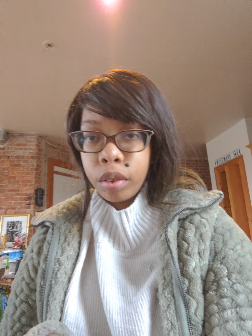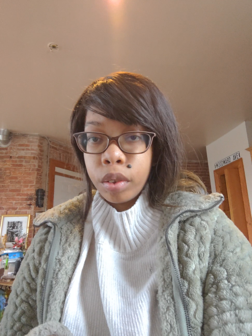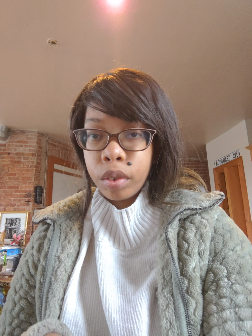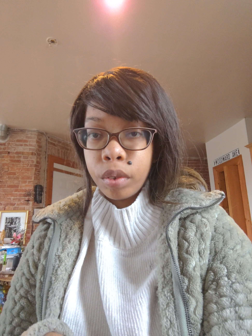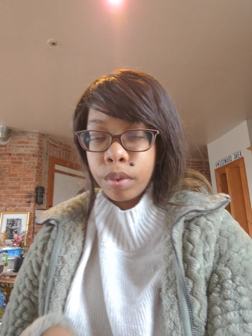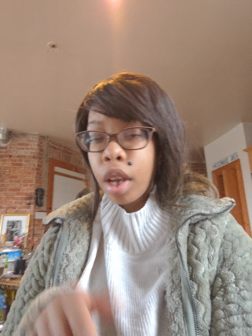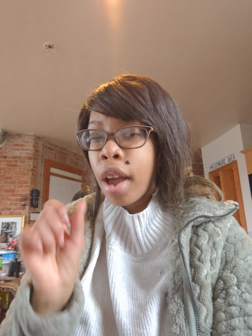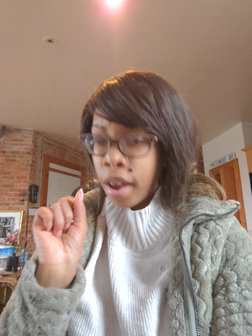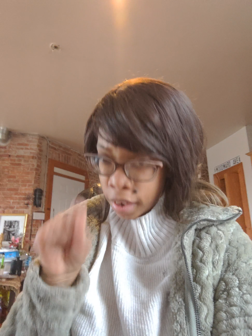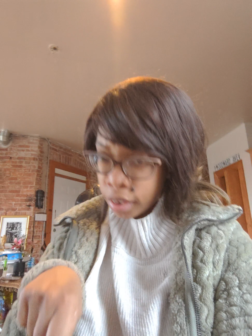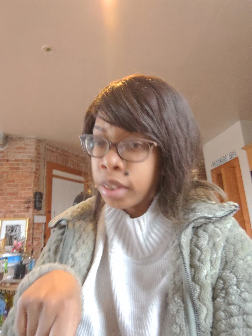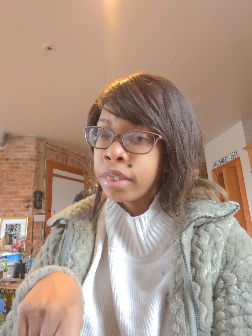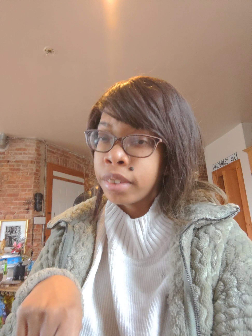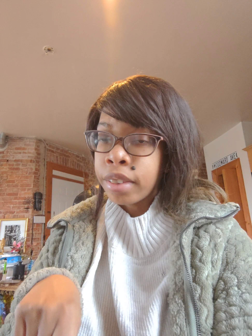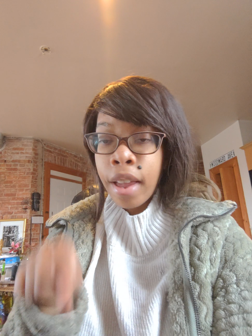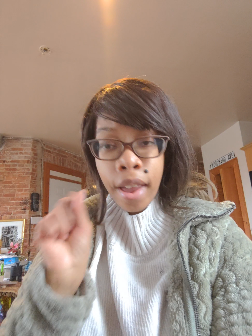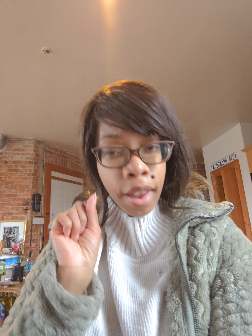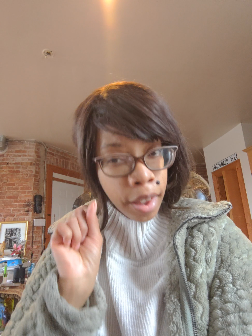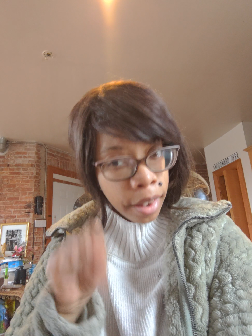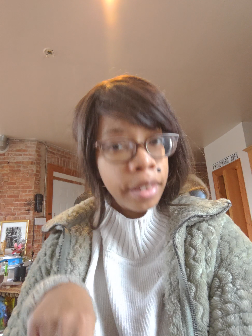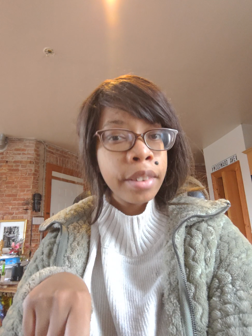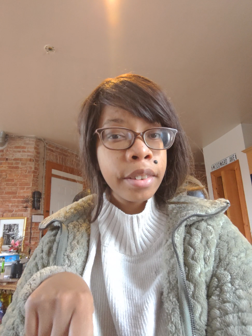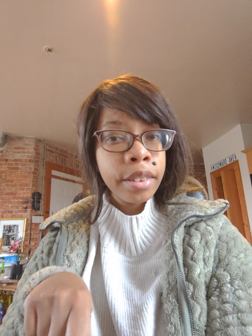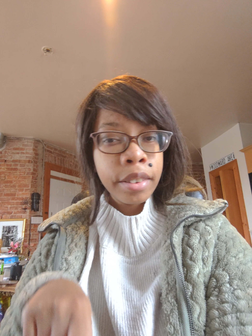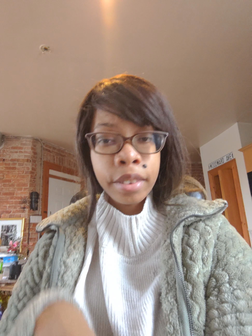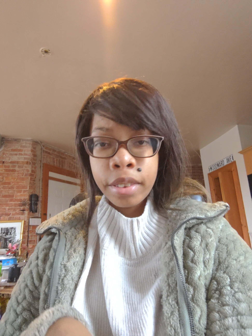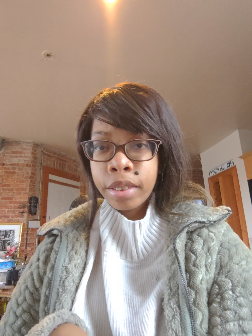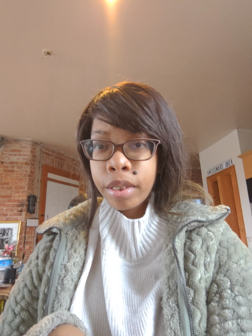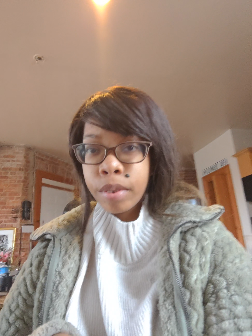can